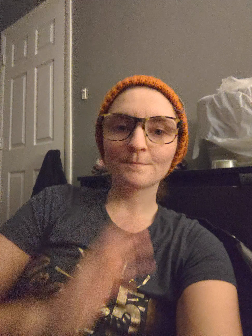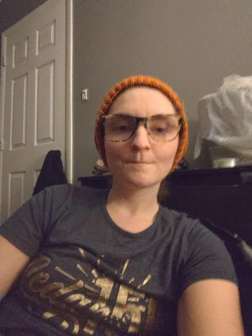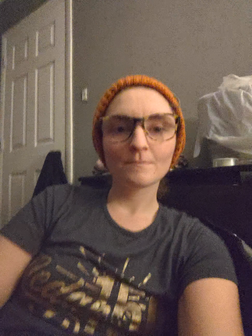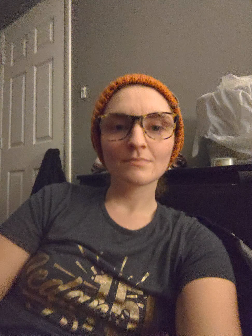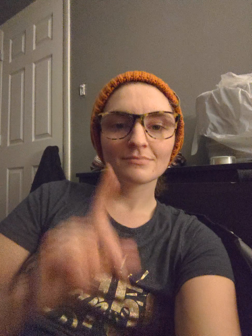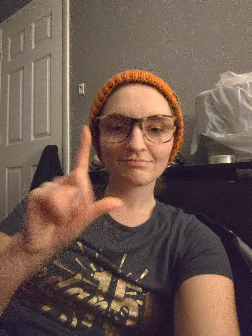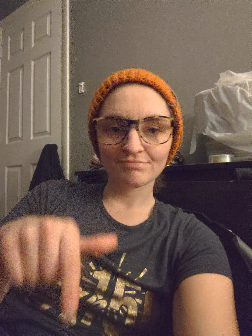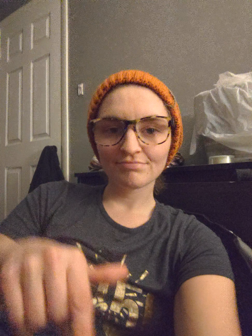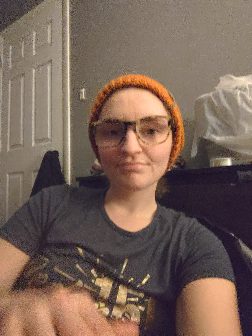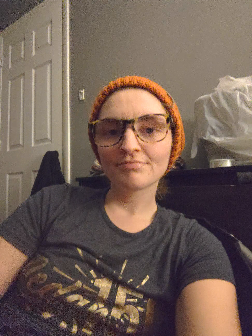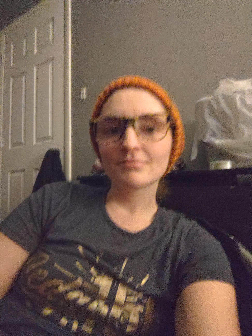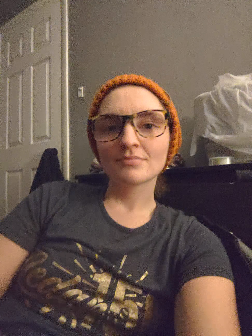later